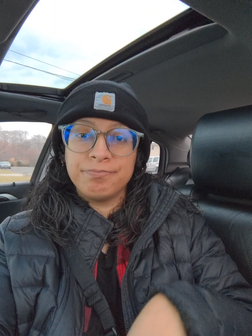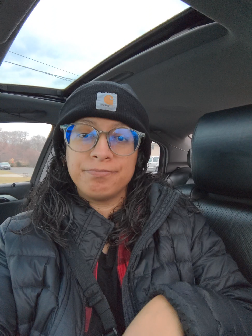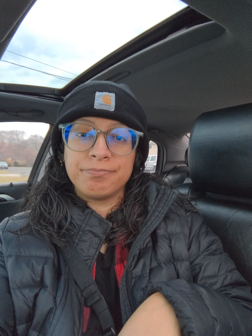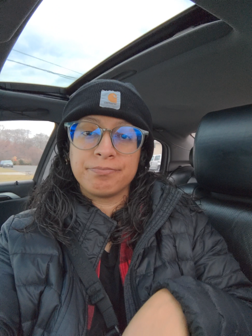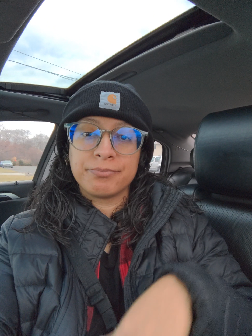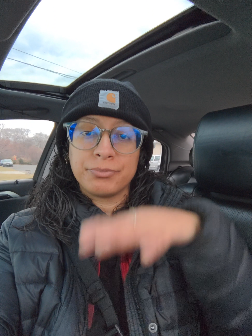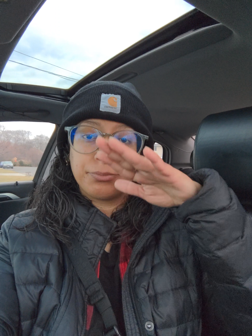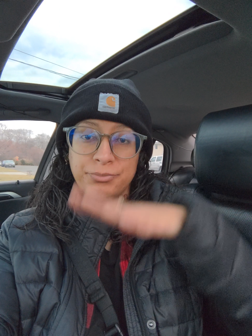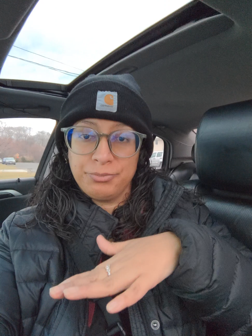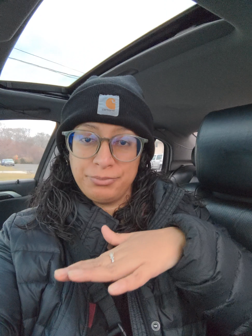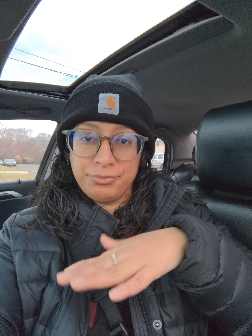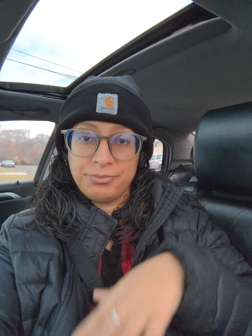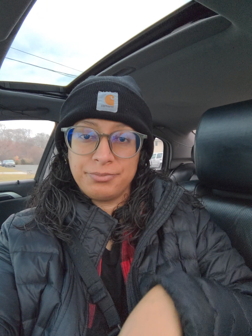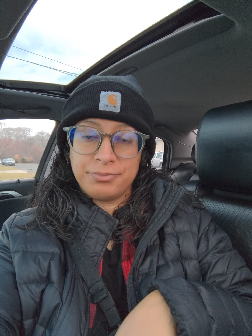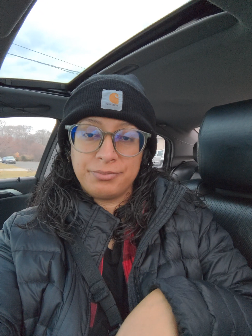on